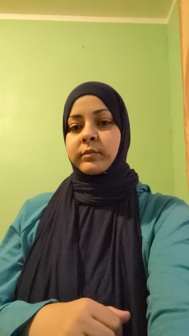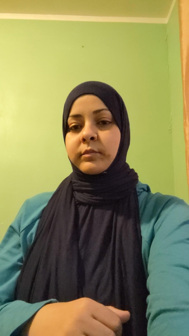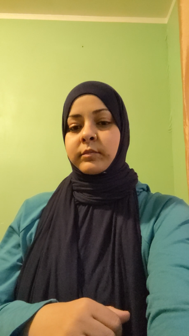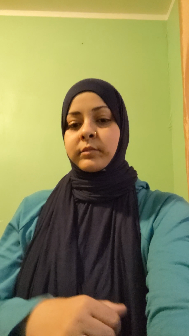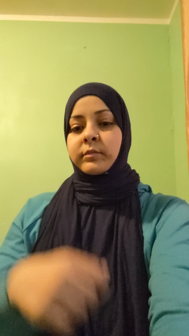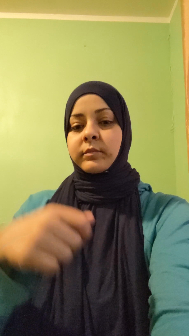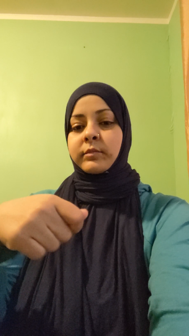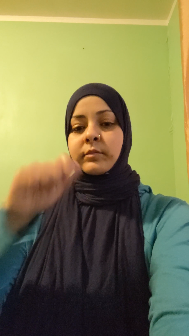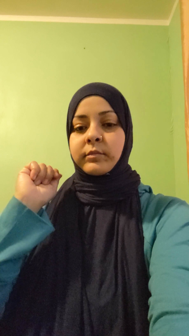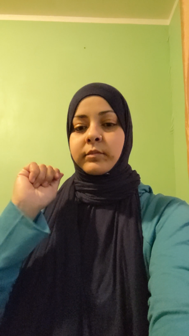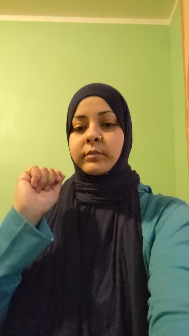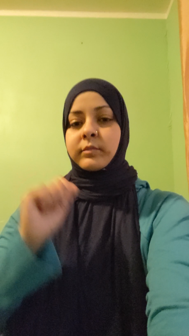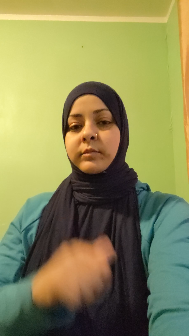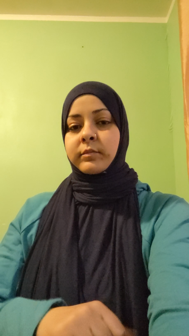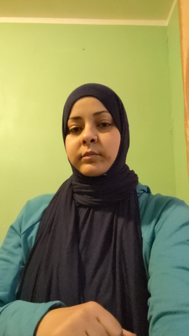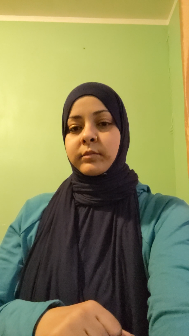rip